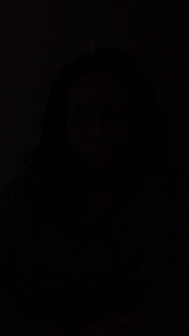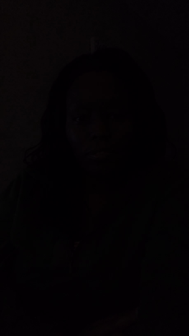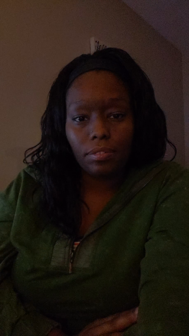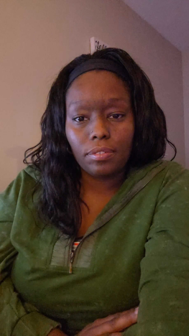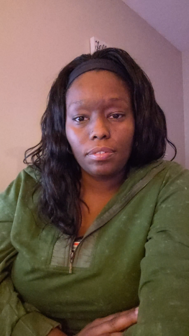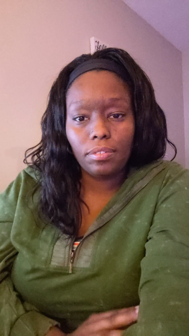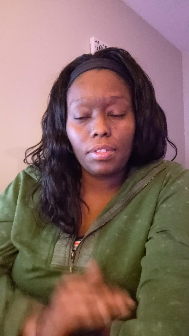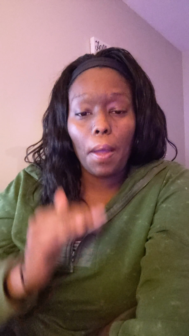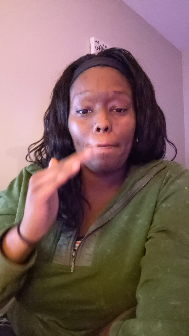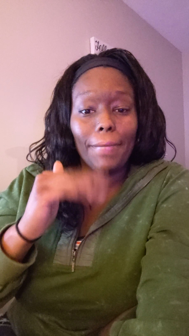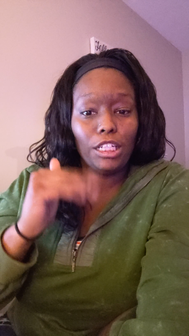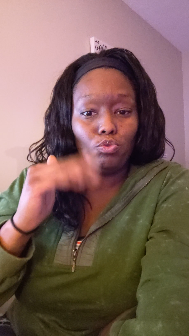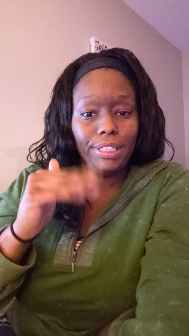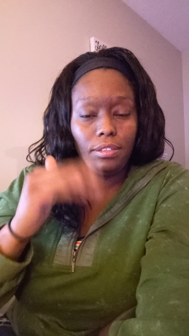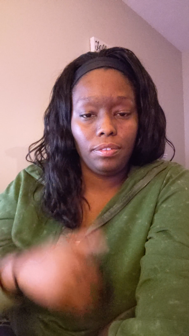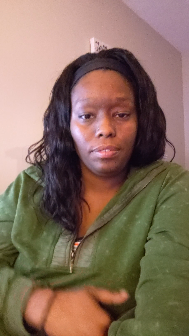build